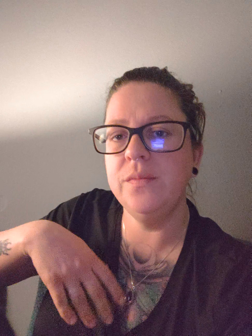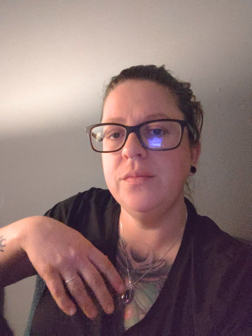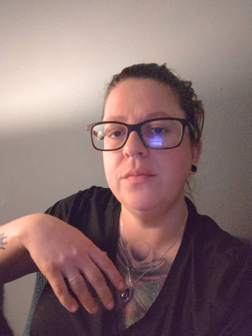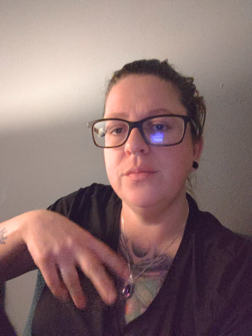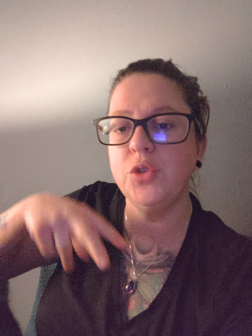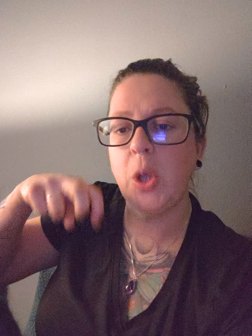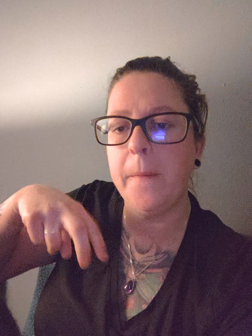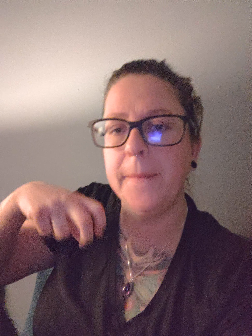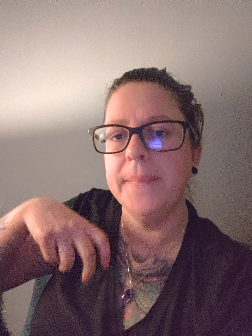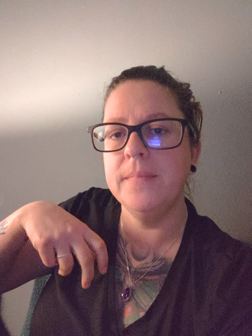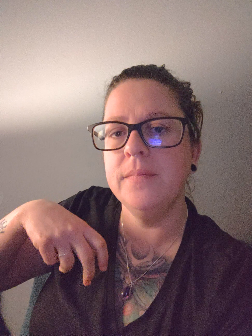jump